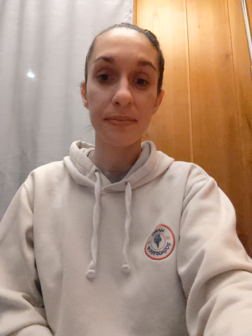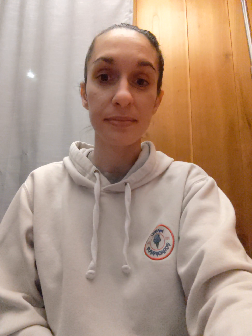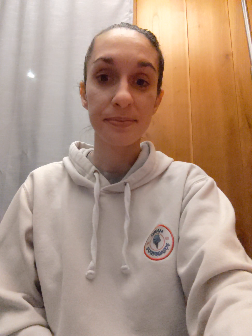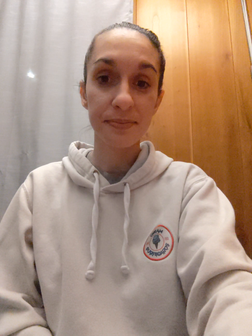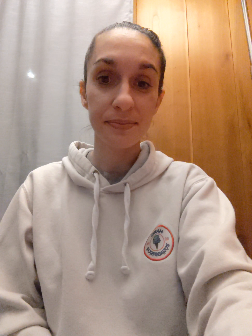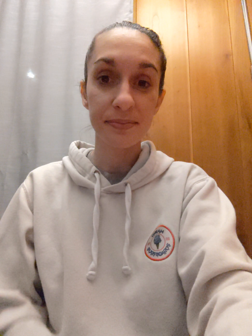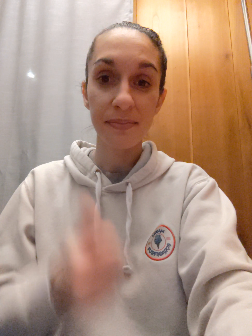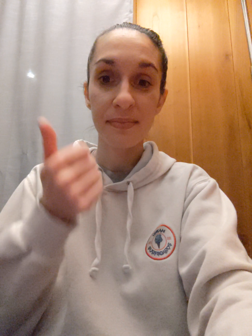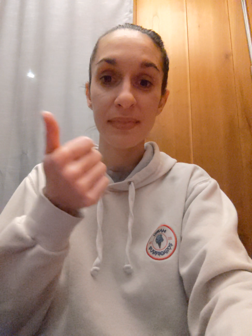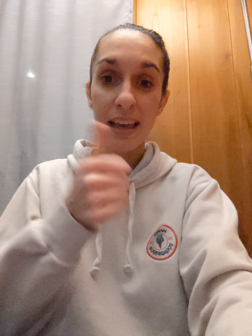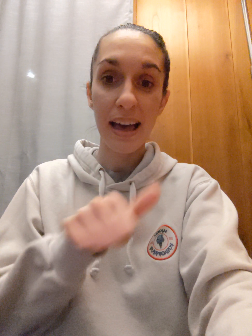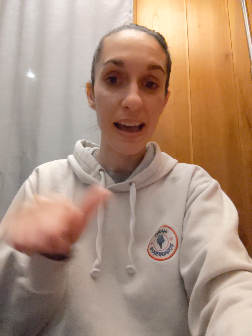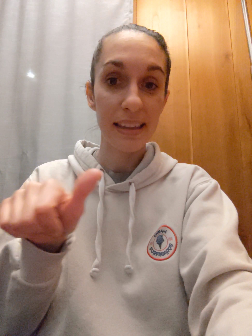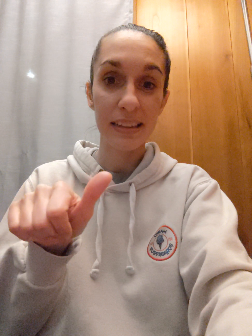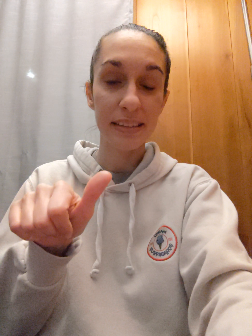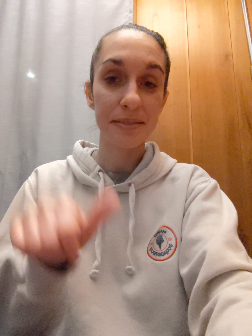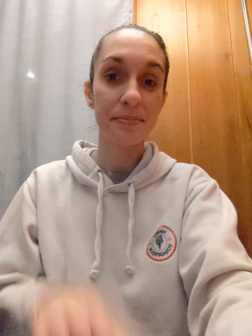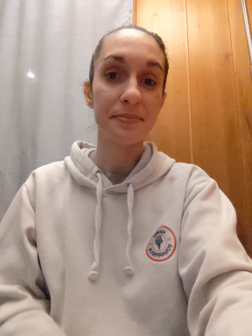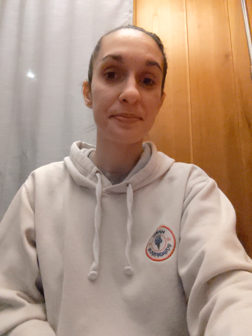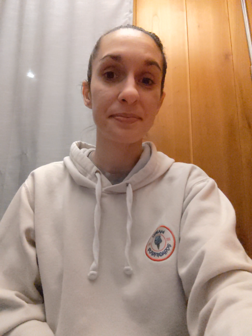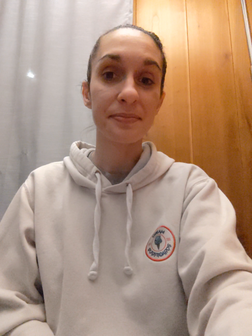any